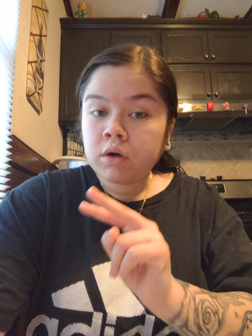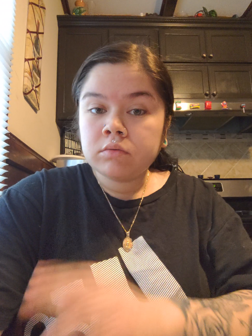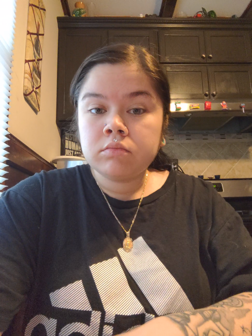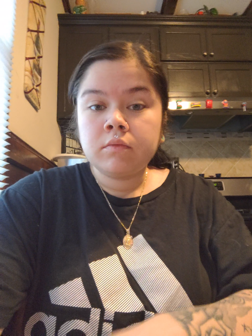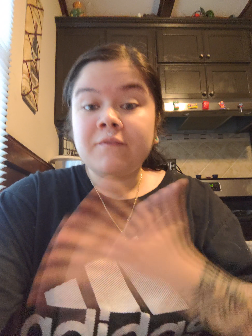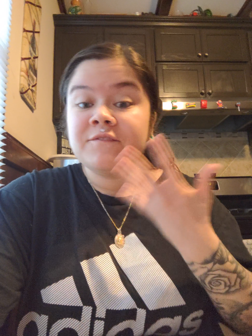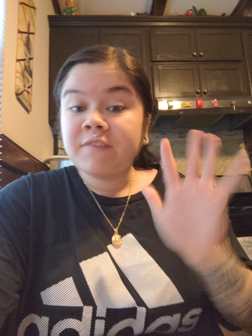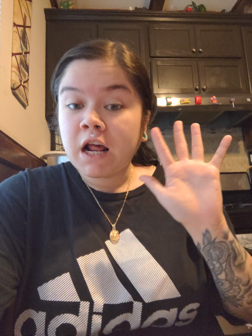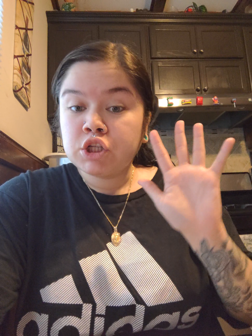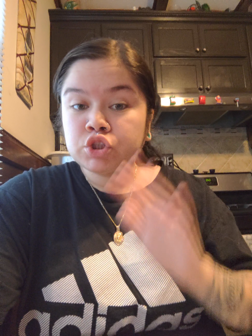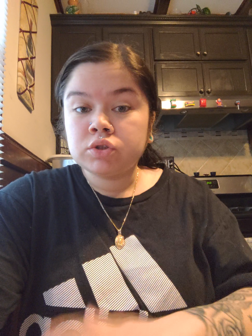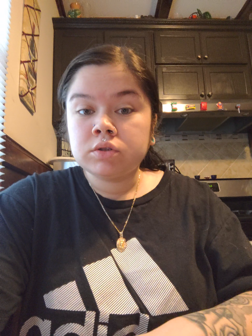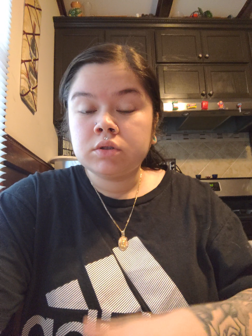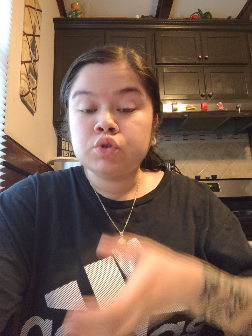finish